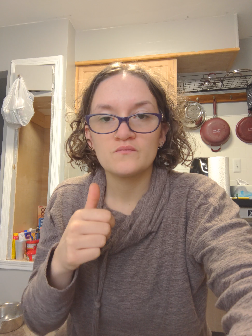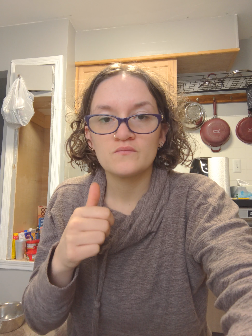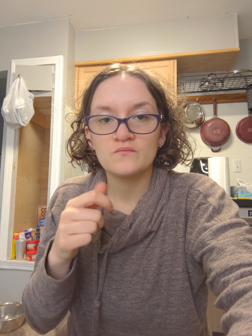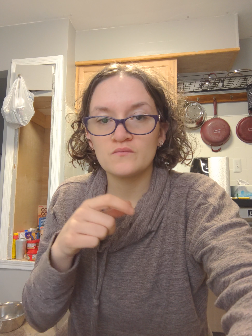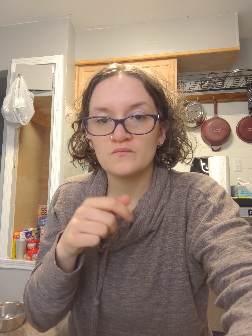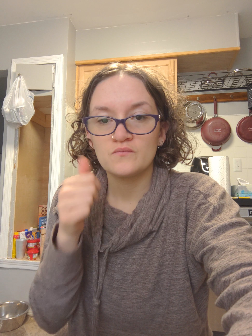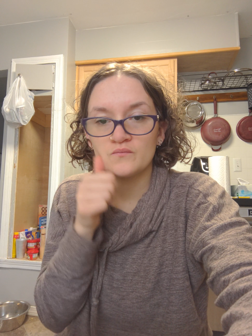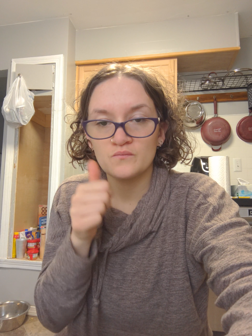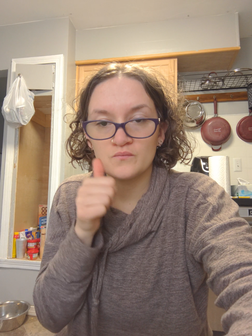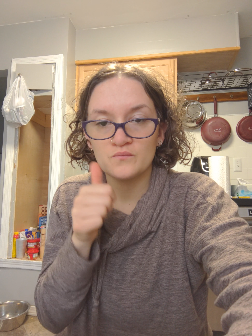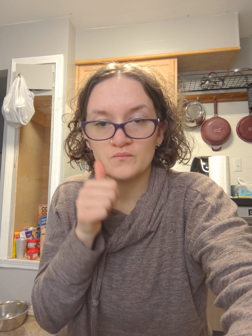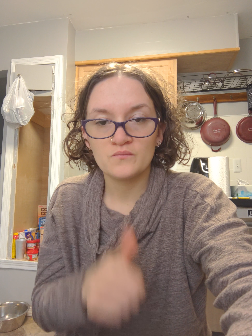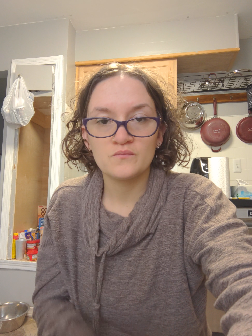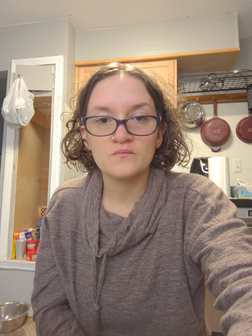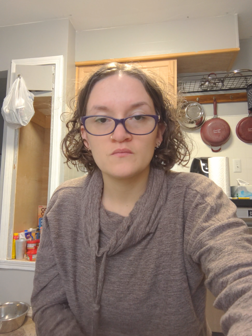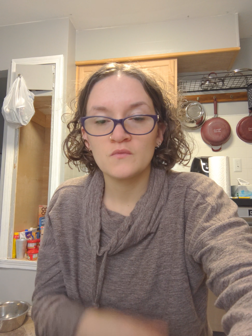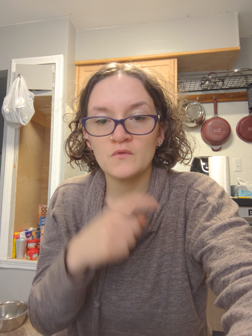girl